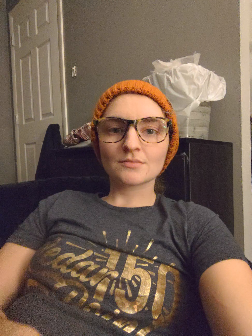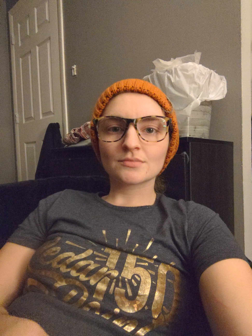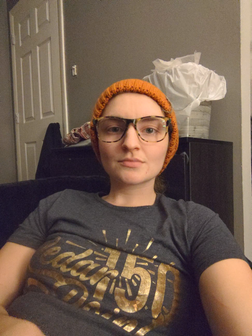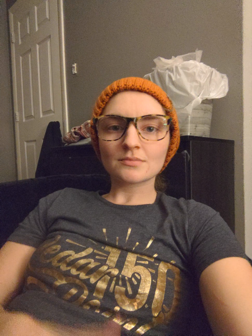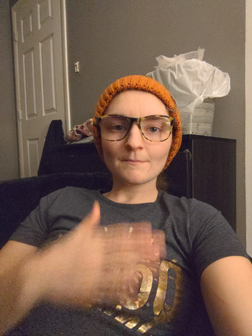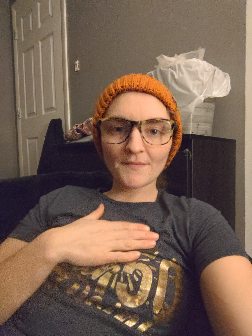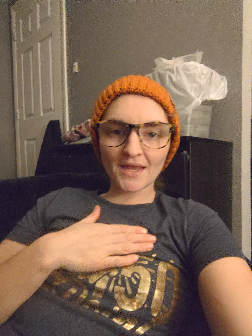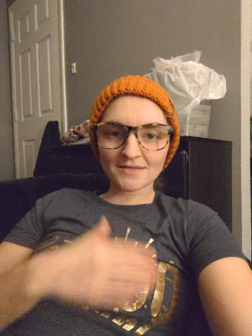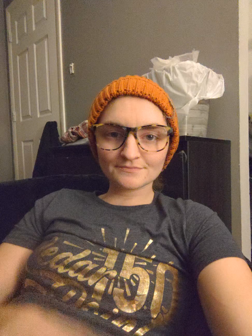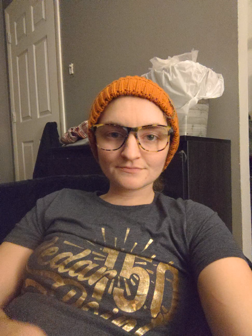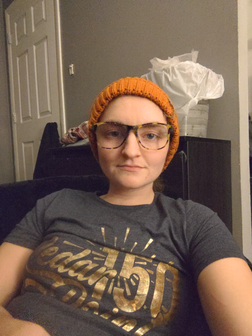my